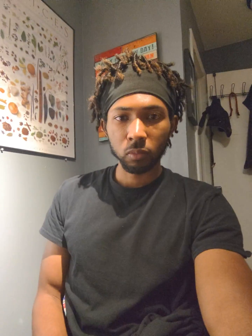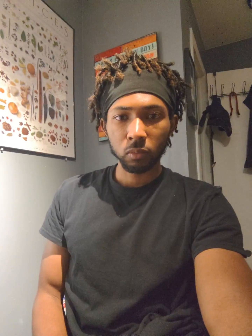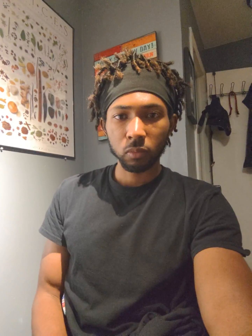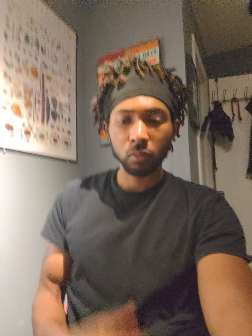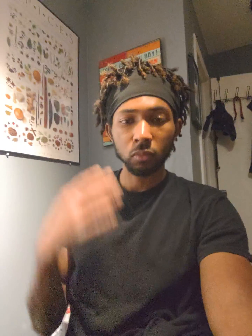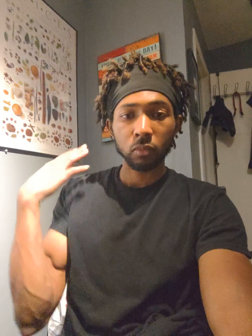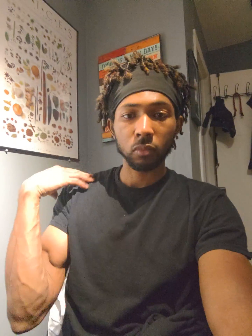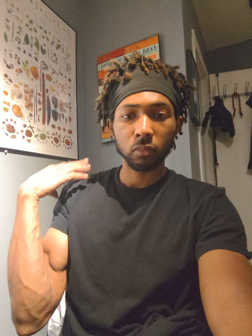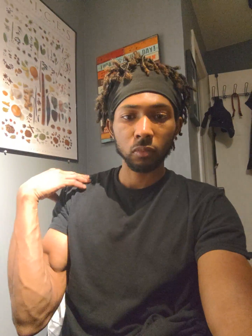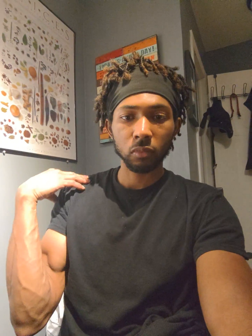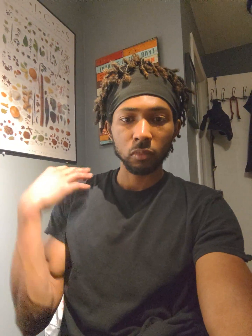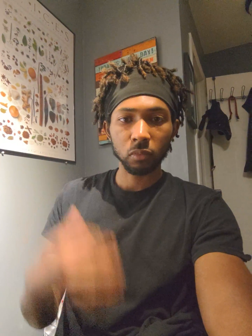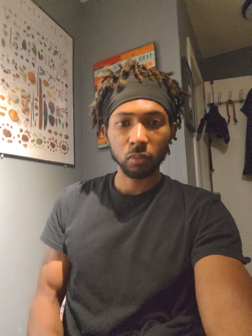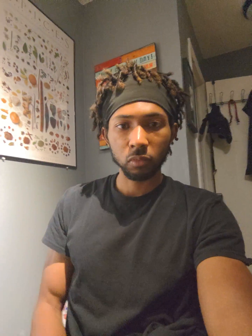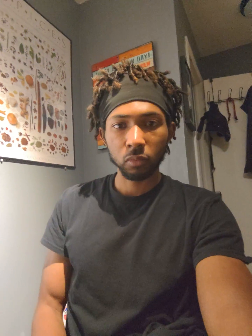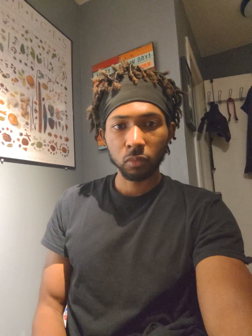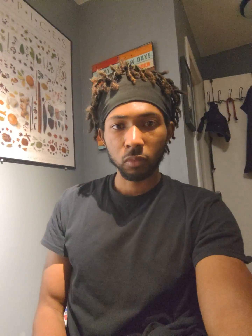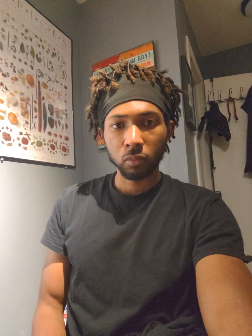shoulder